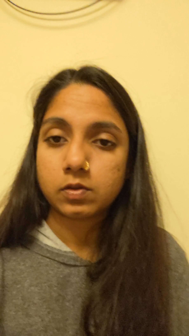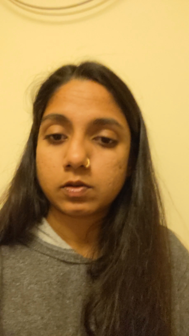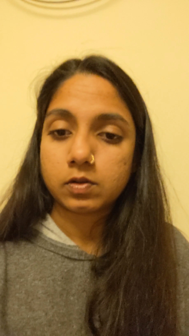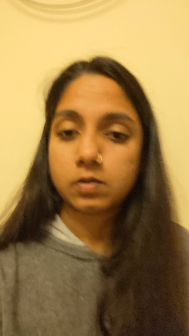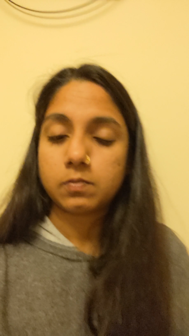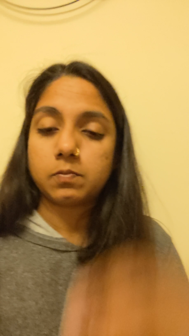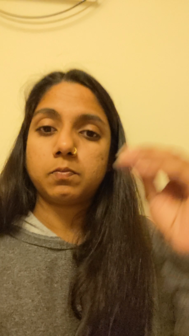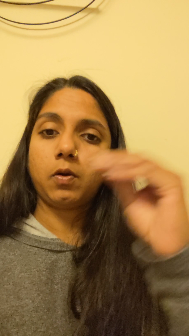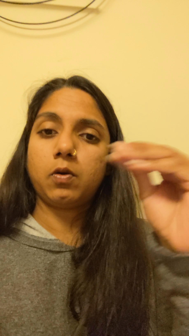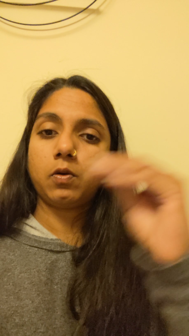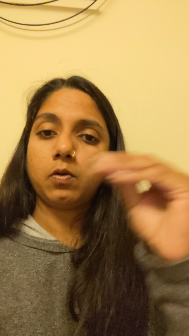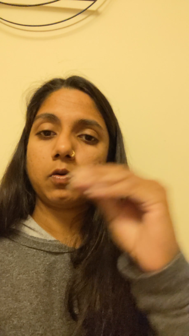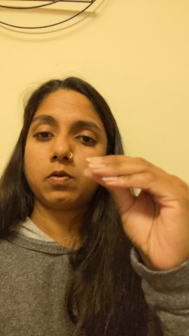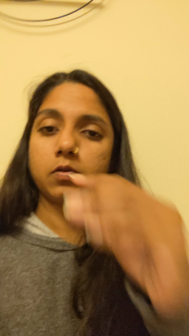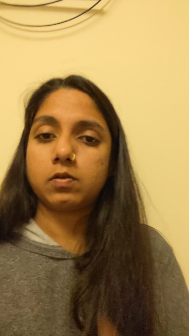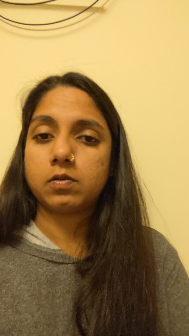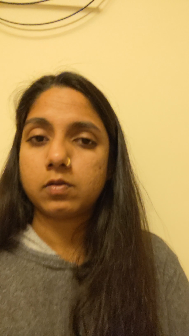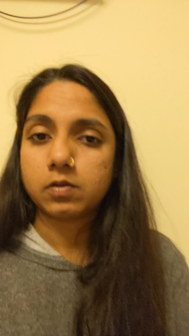more